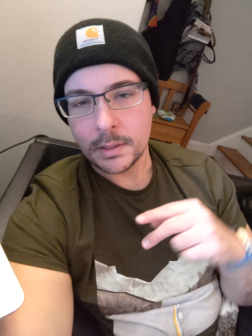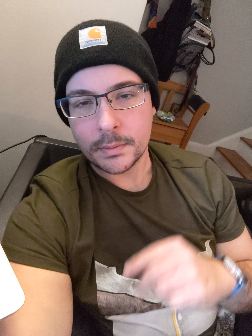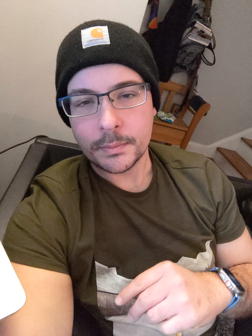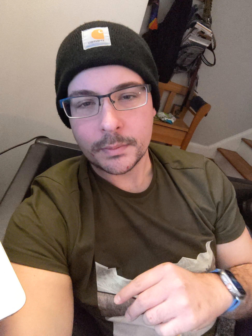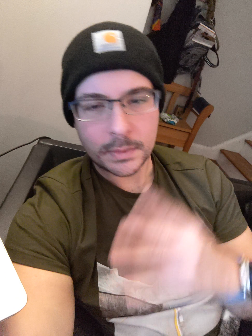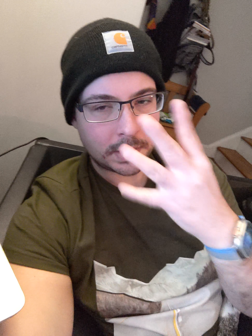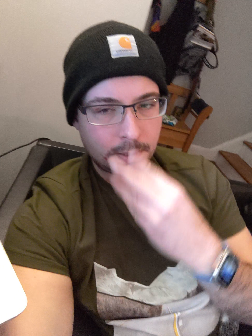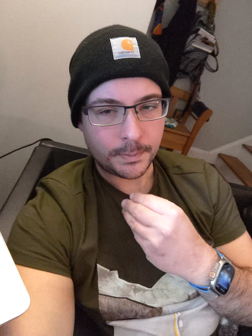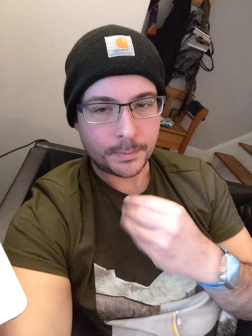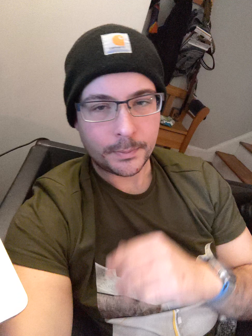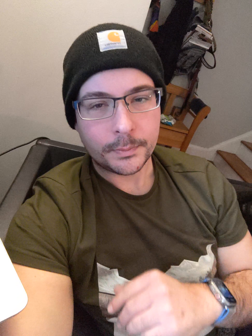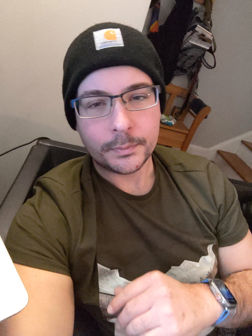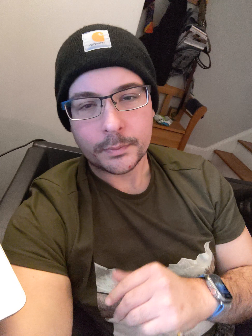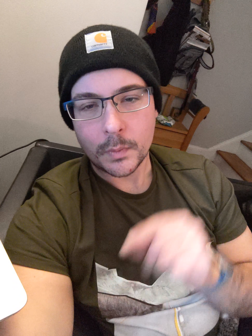sleep